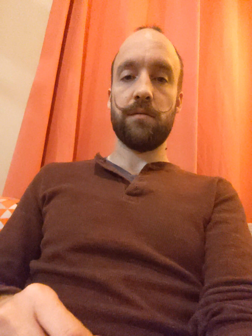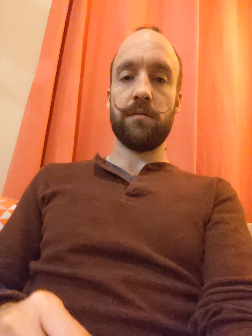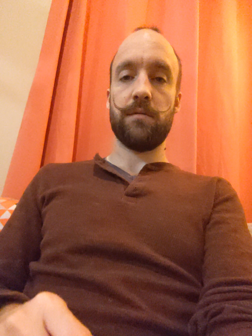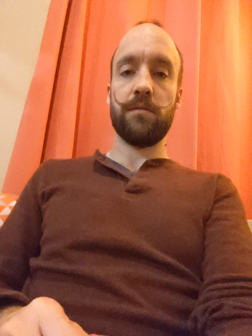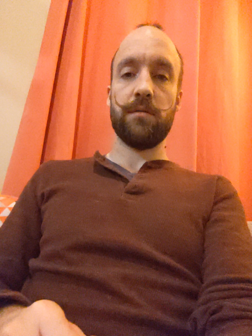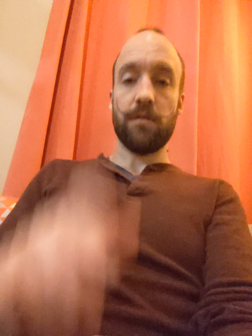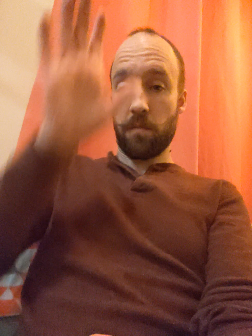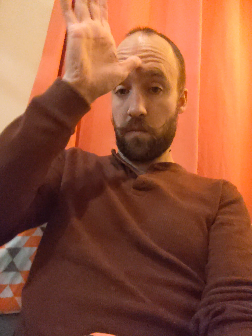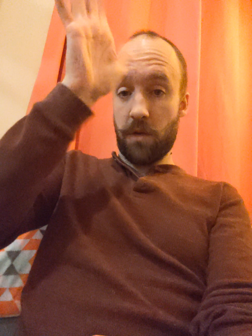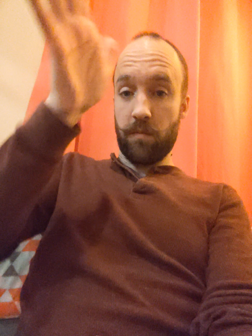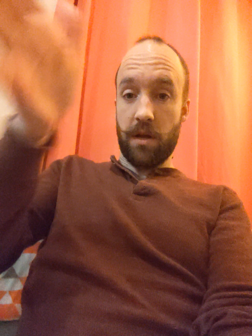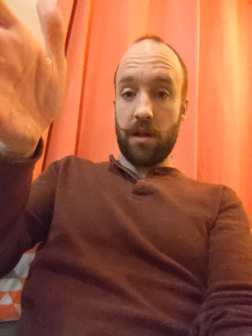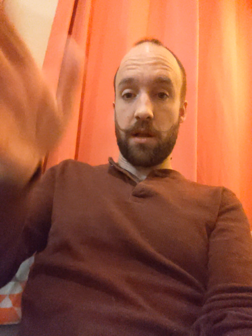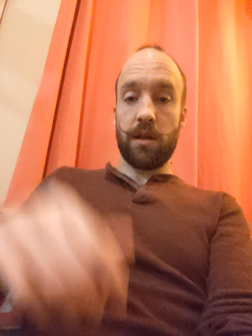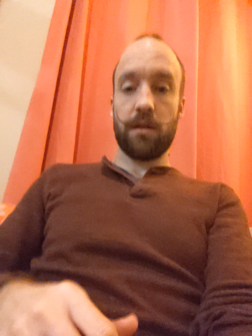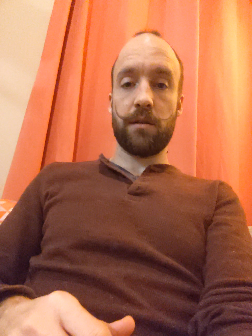grandpa